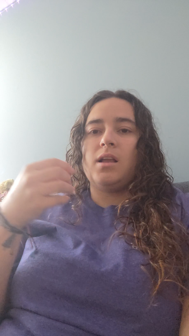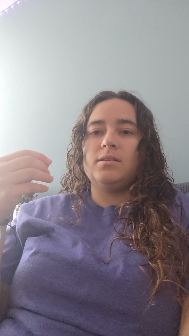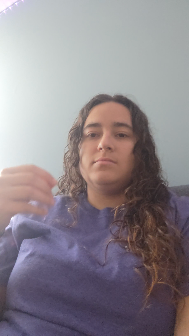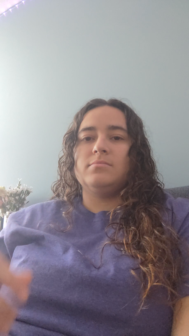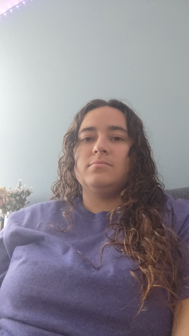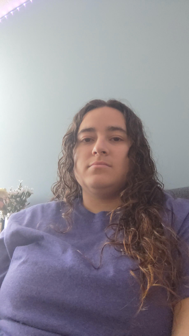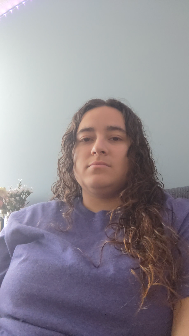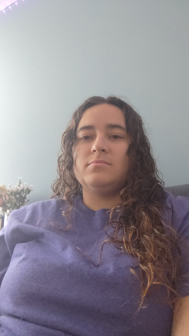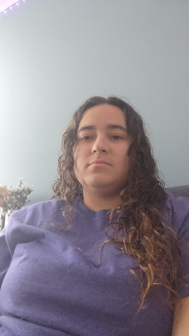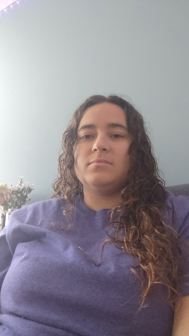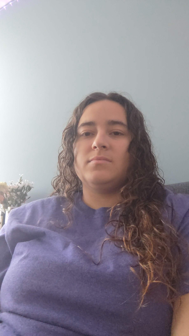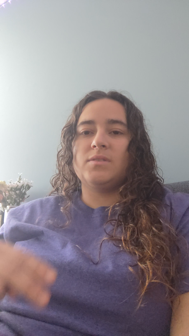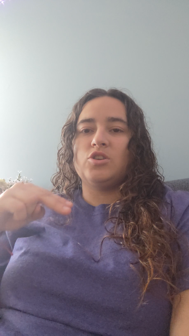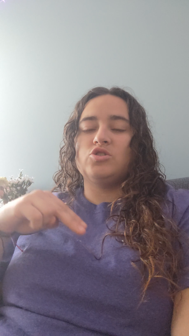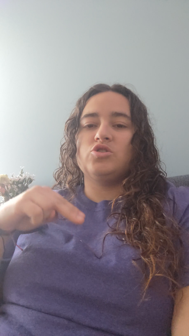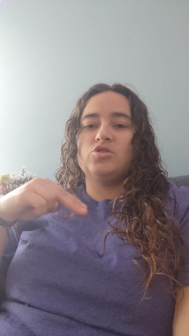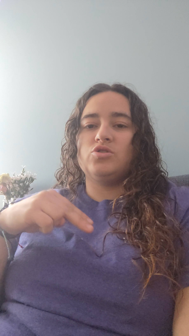nurse